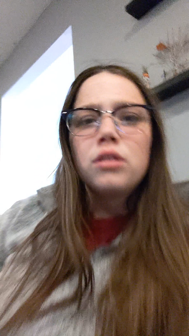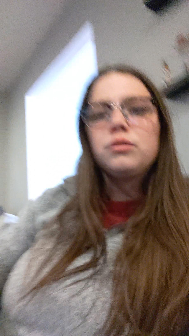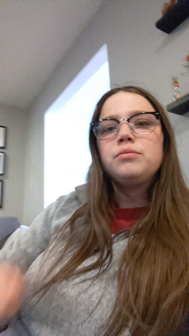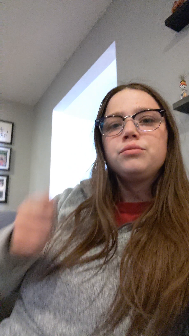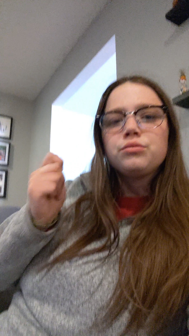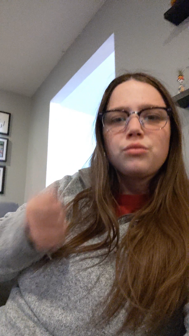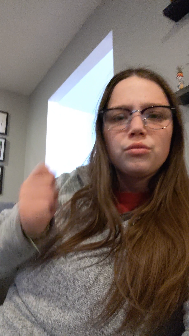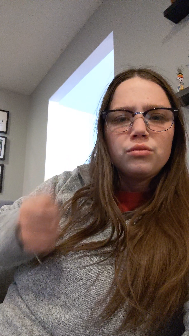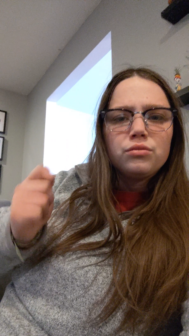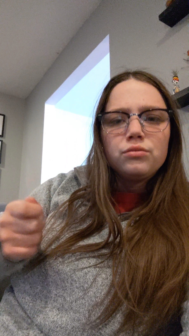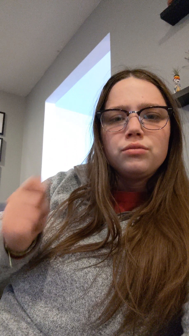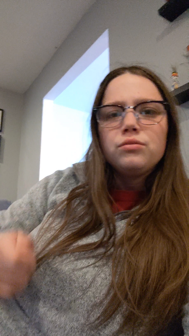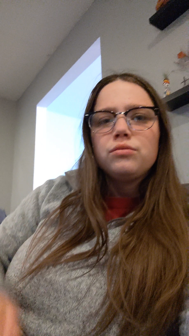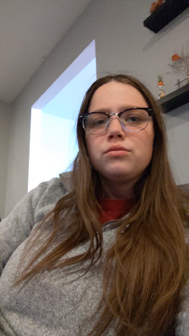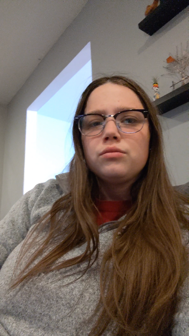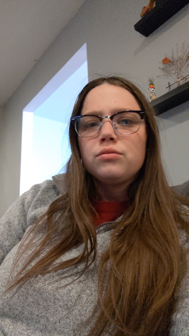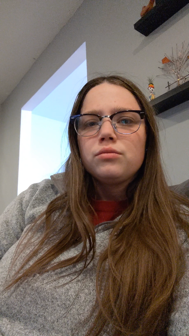cart